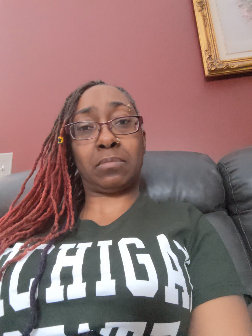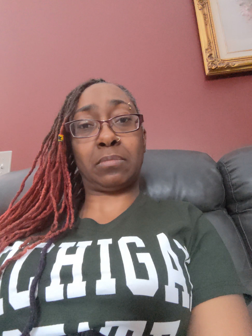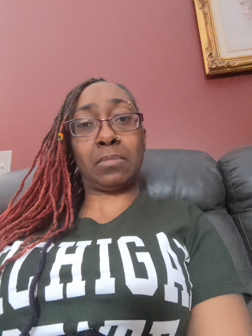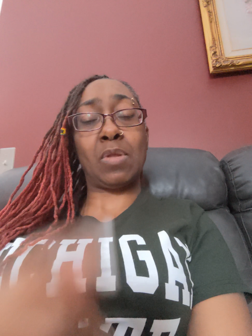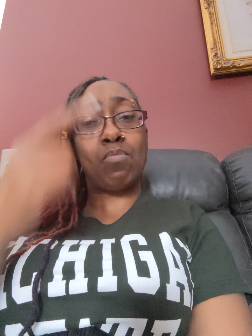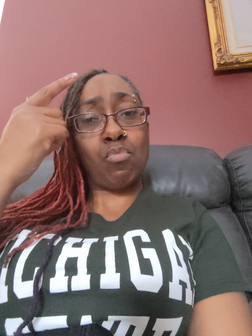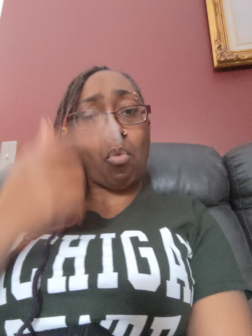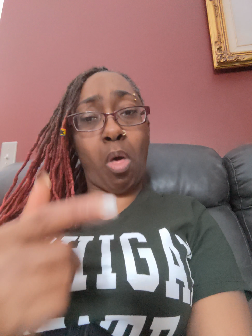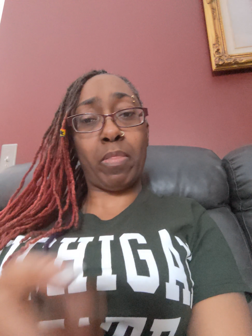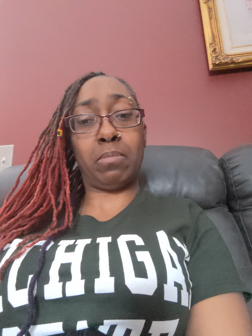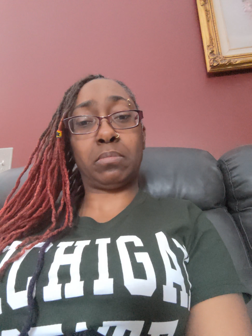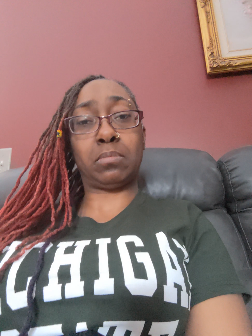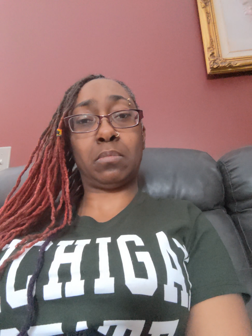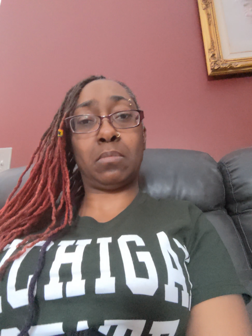brother